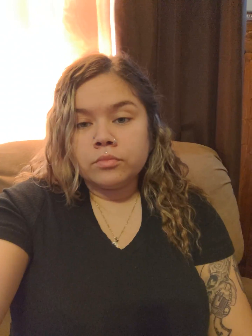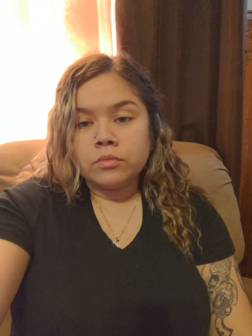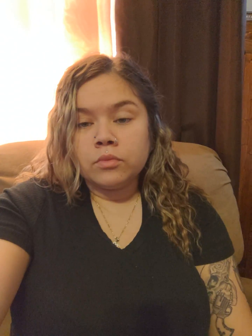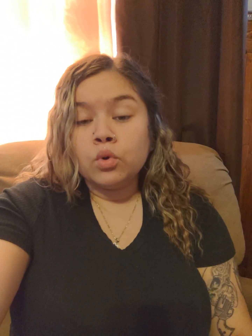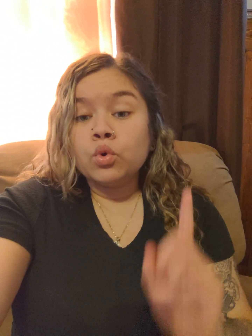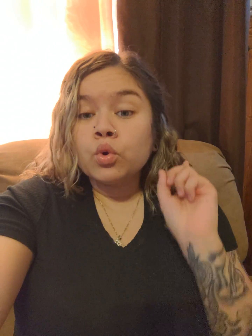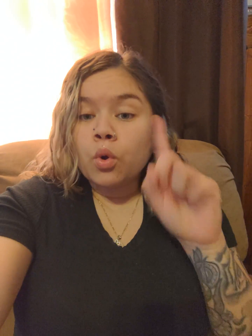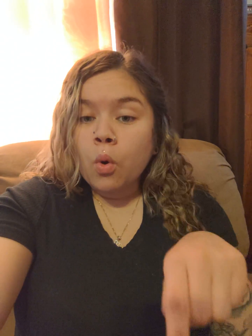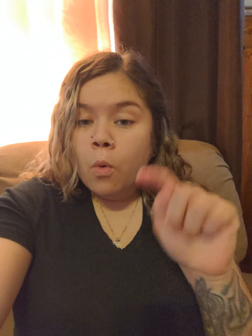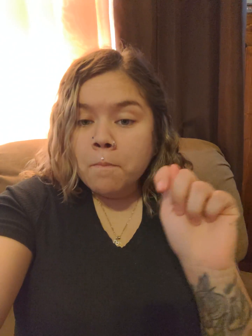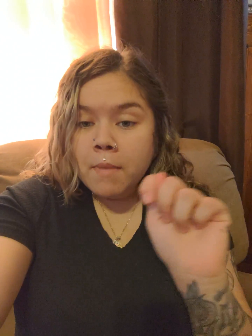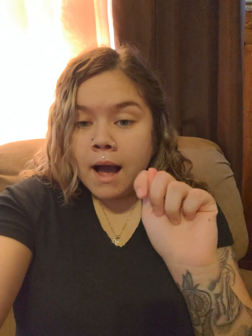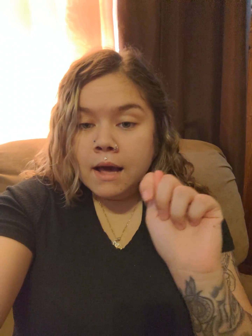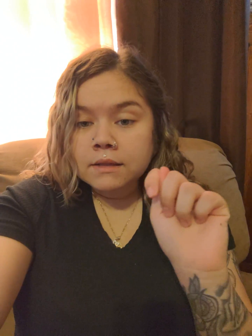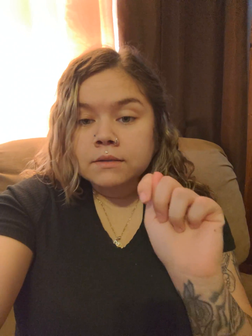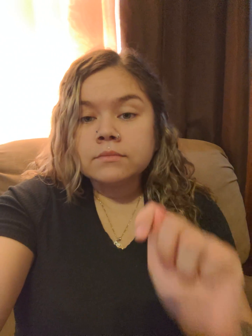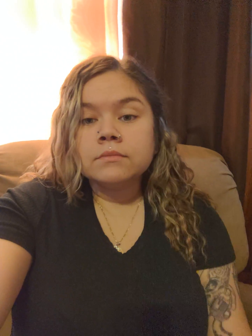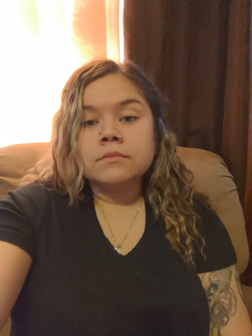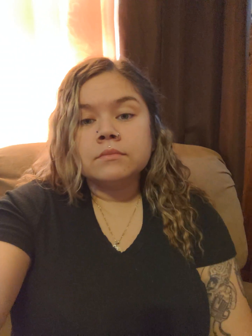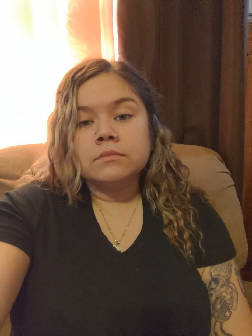go potty